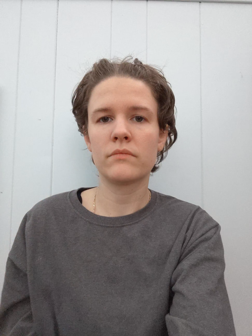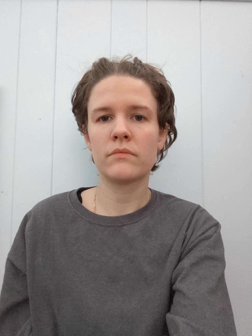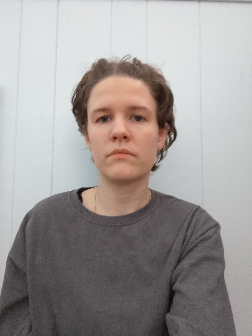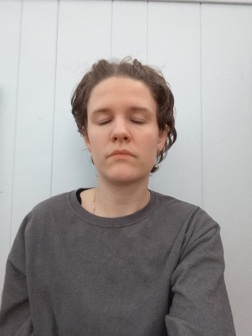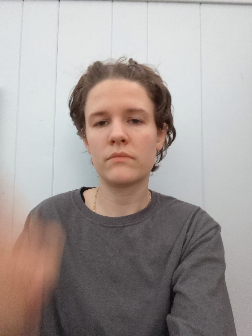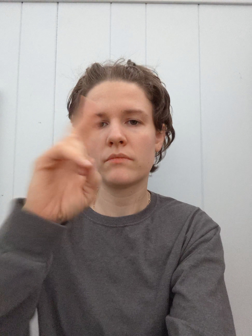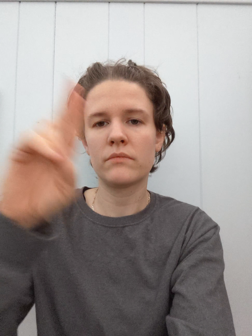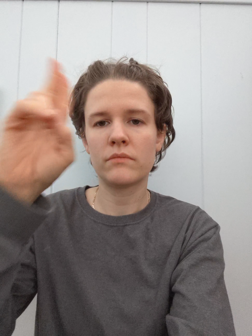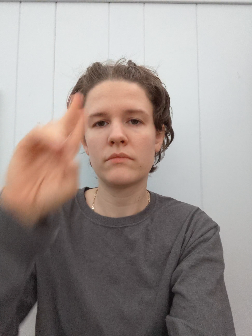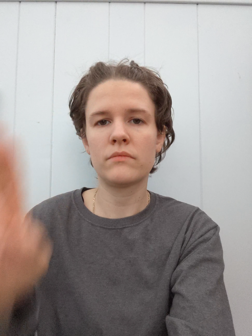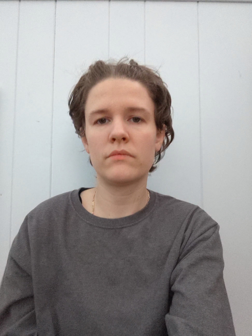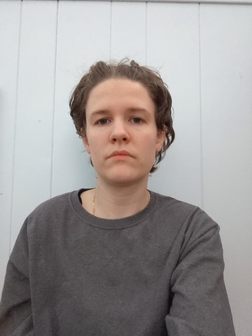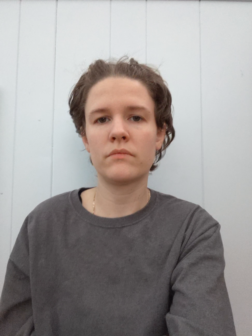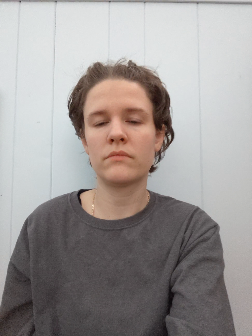uncle